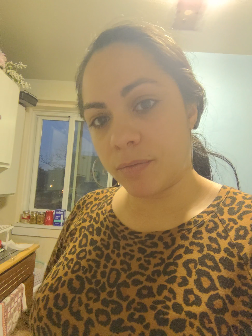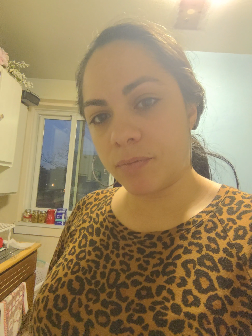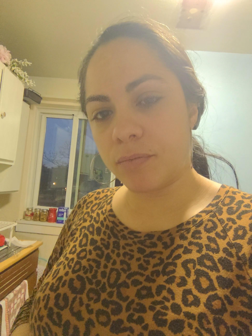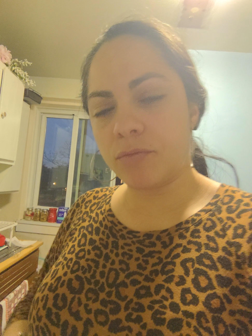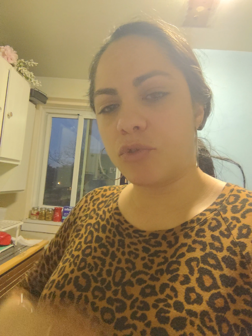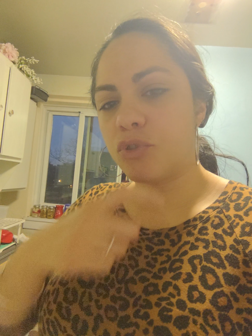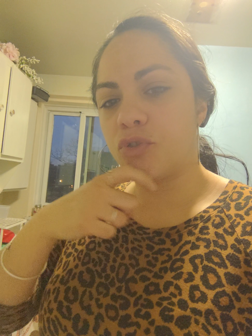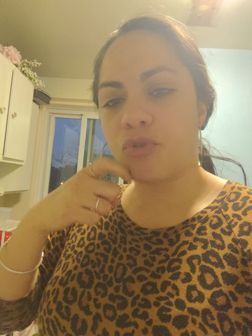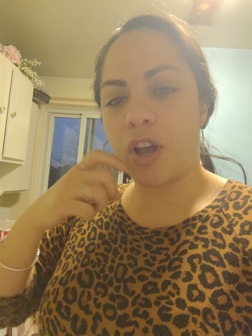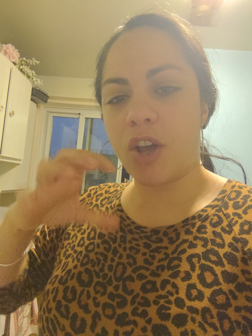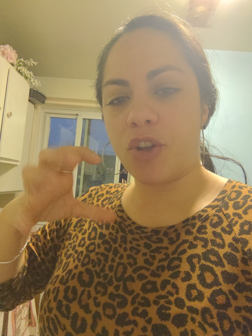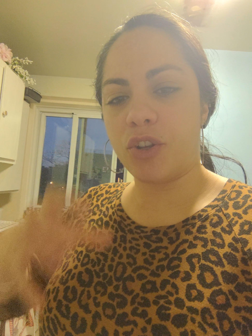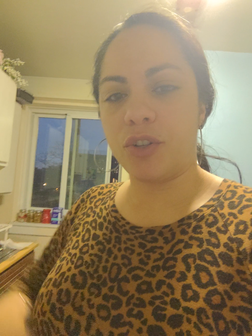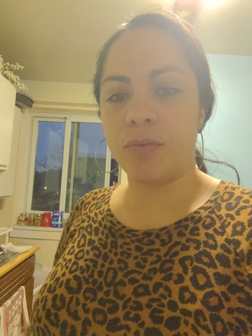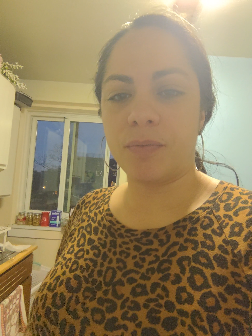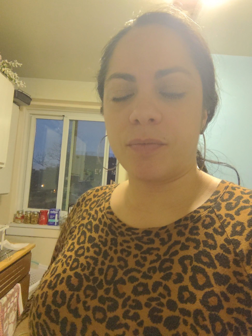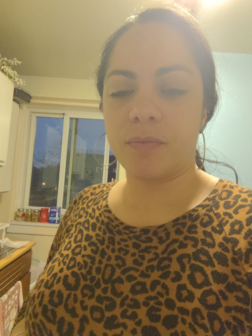dryer